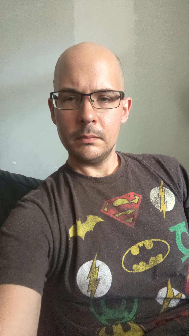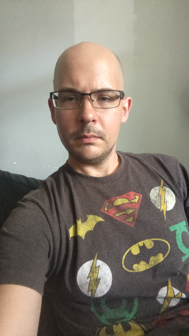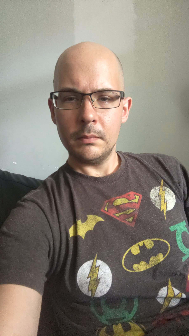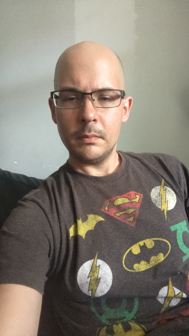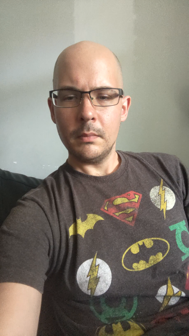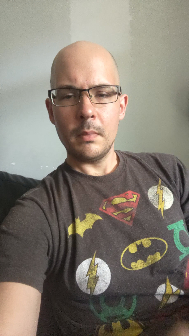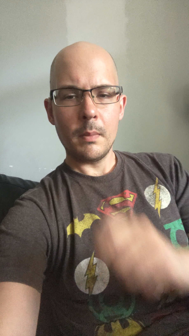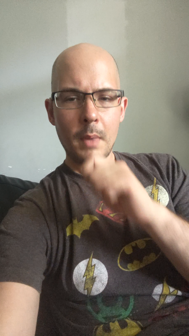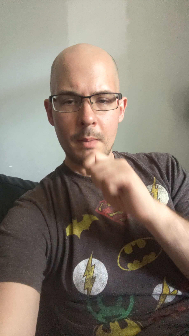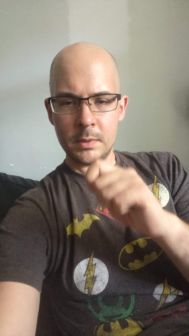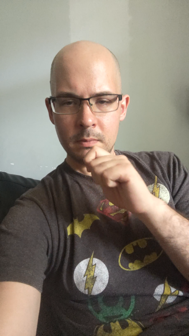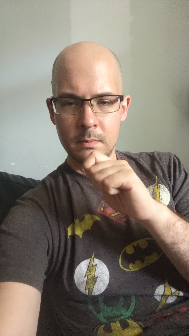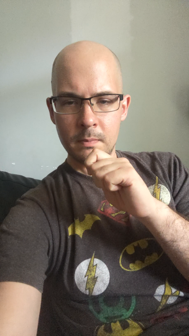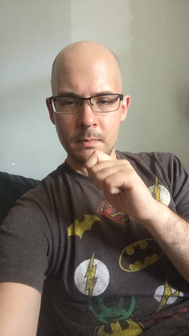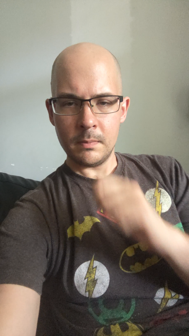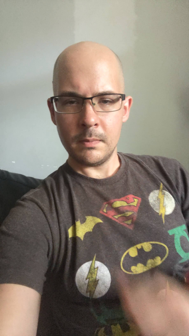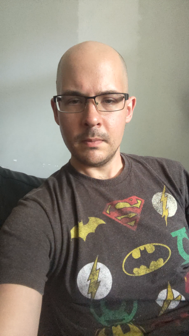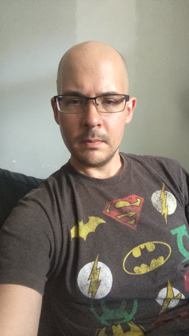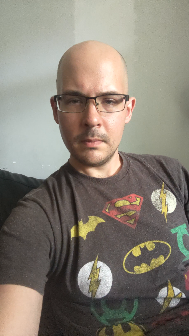popsicle